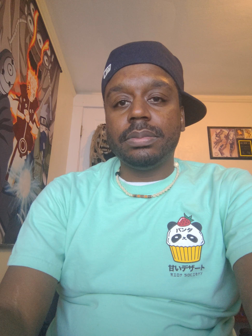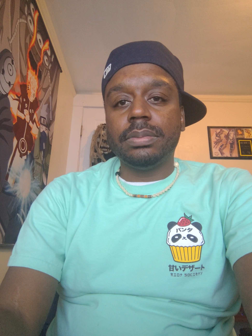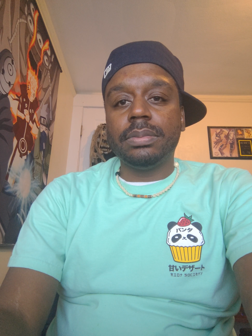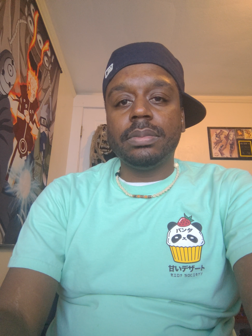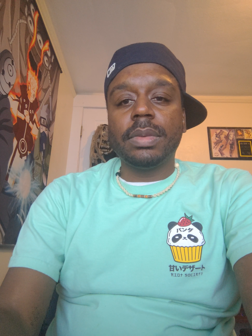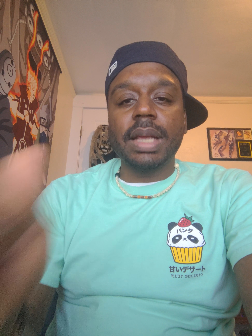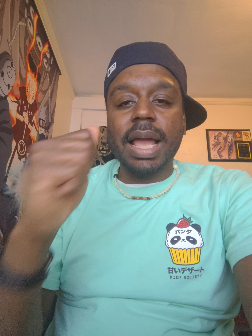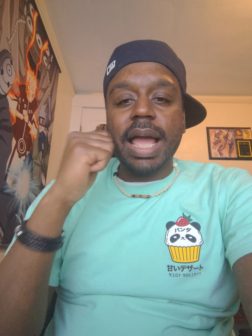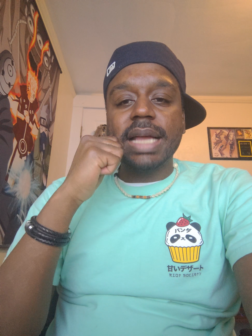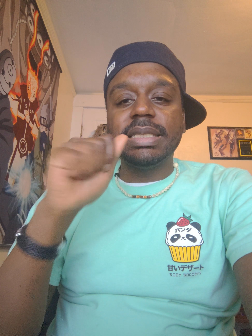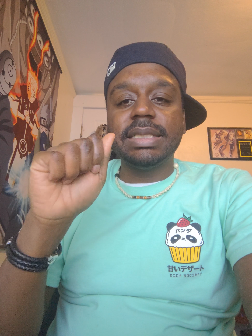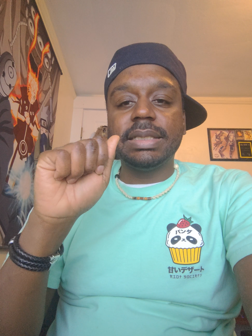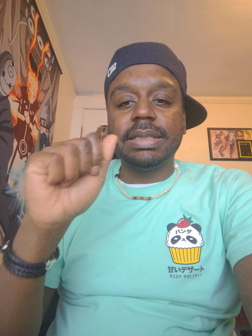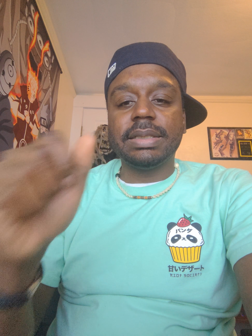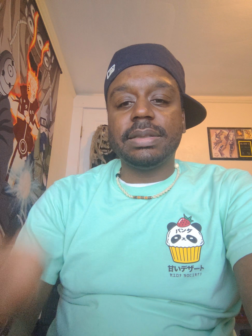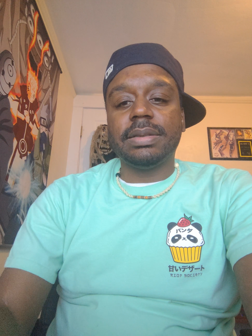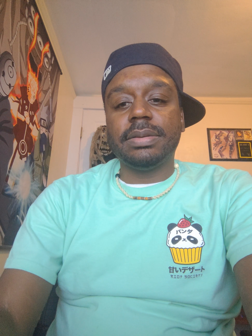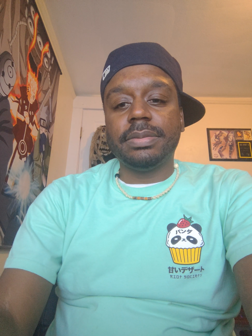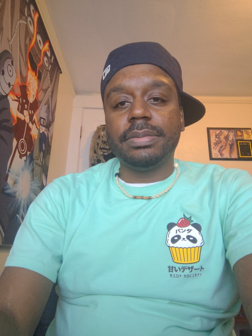aunt